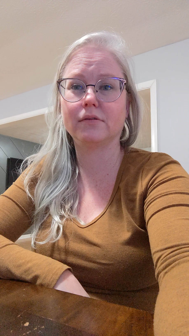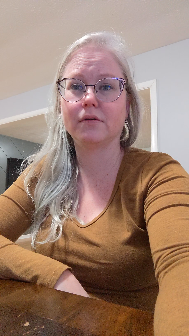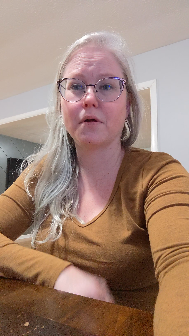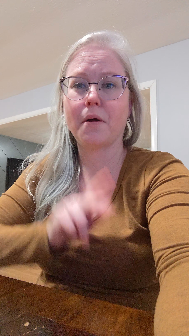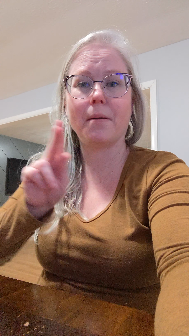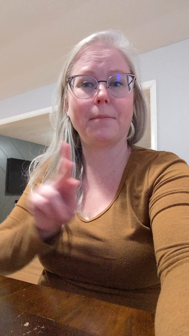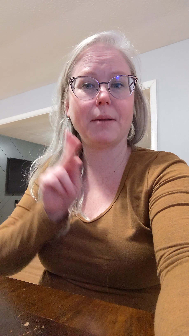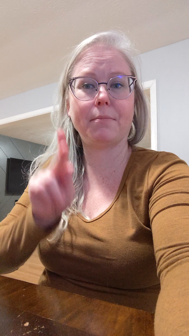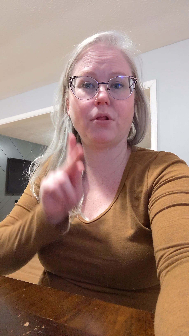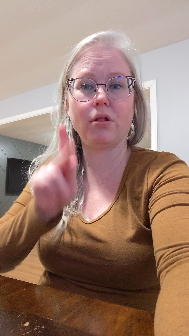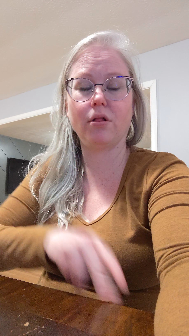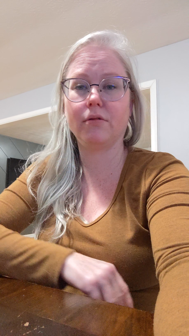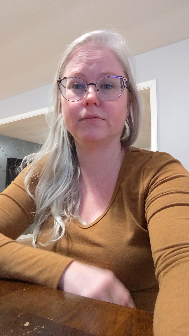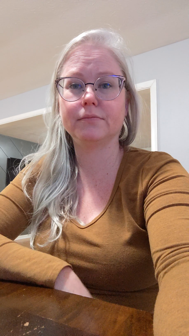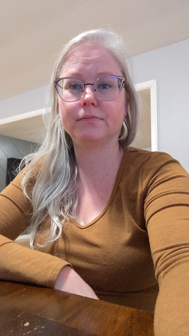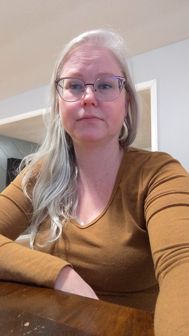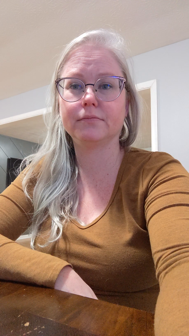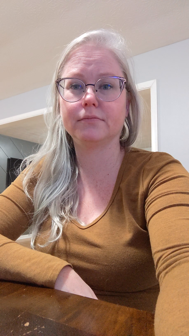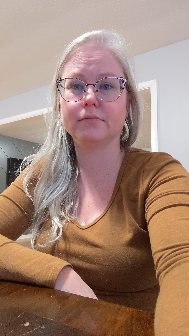people